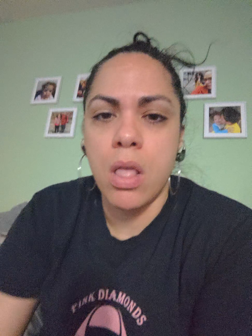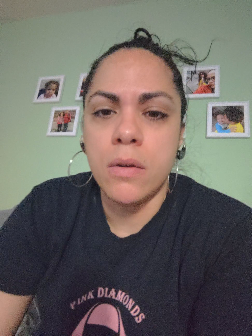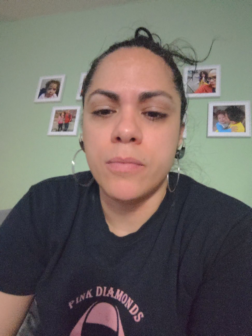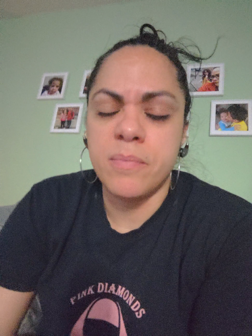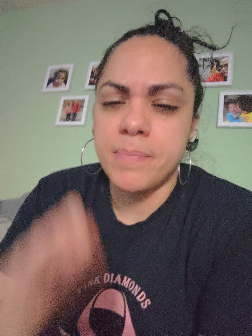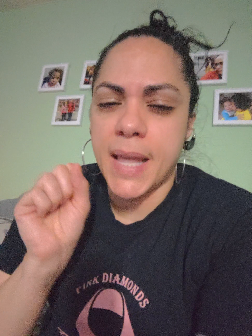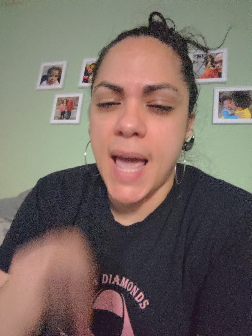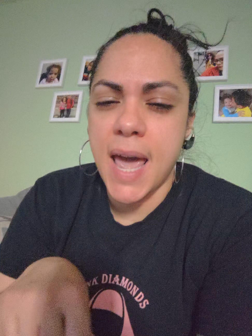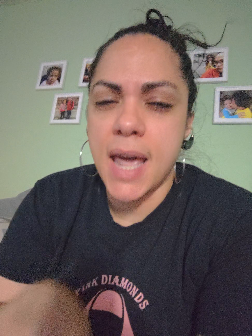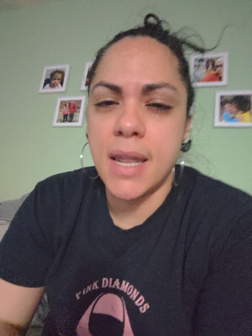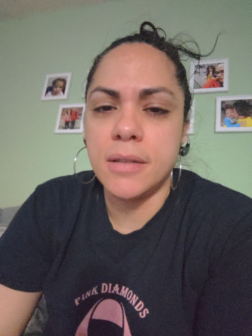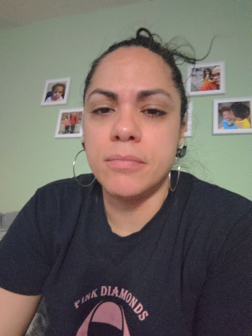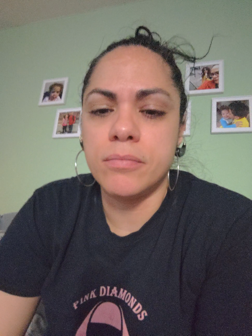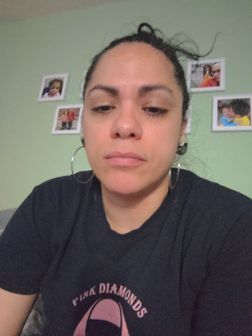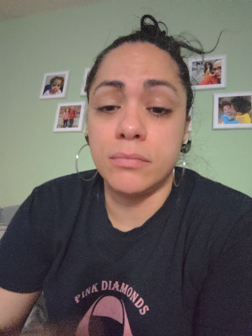can